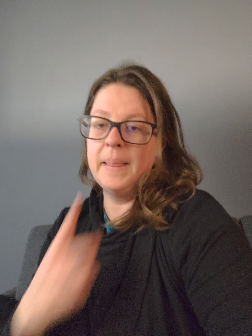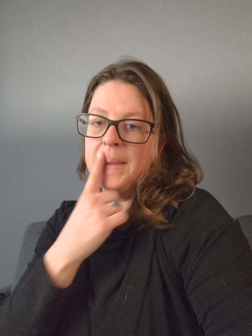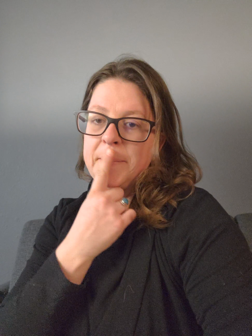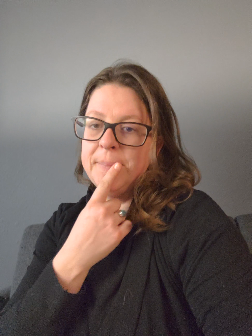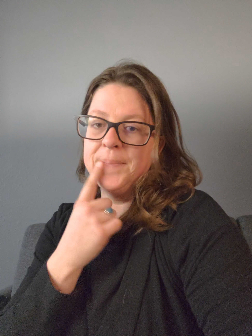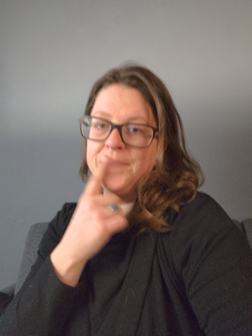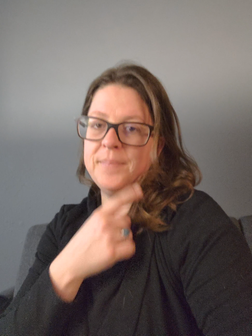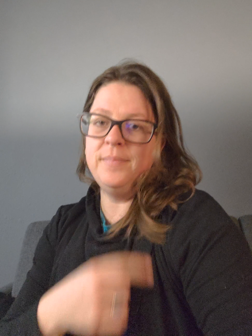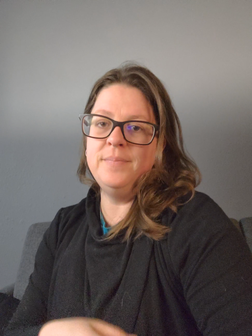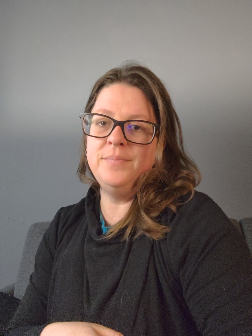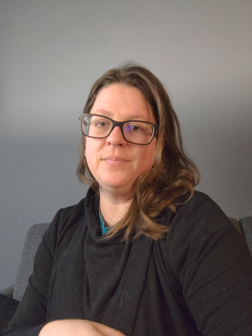lips